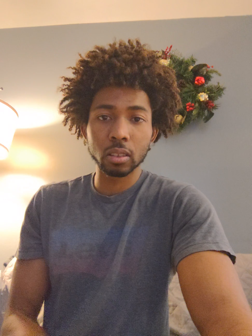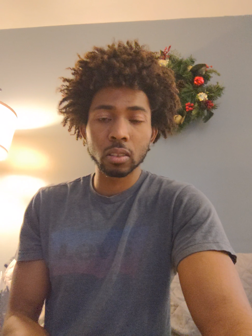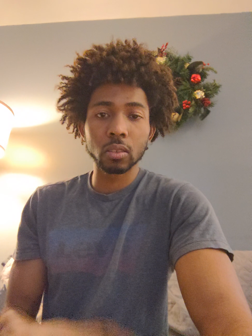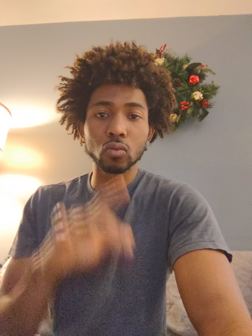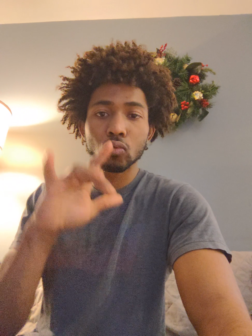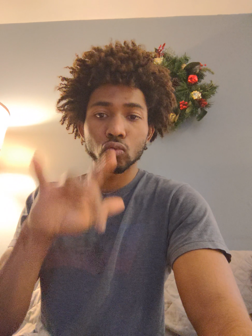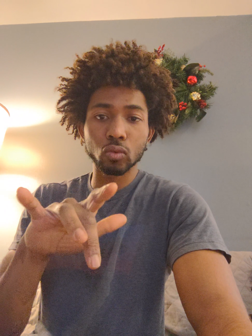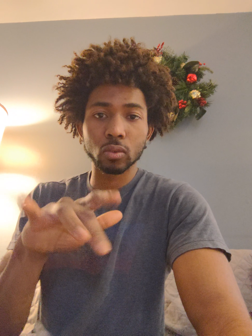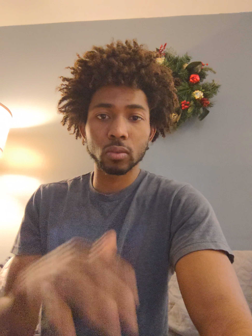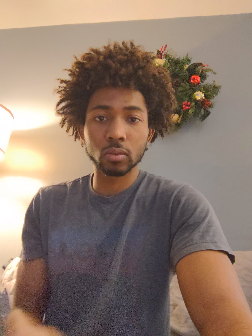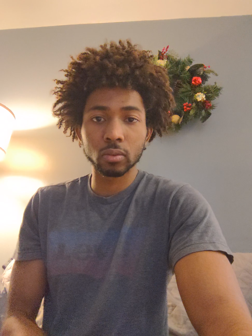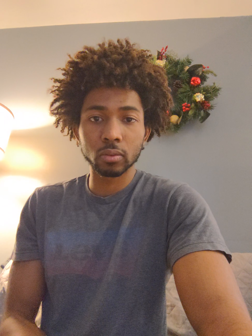touch